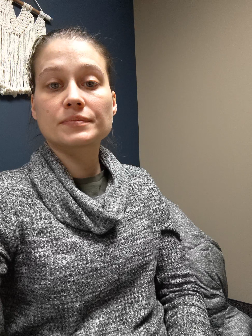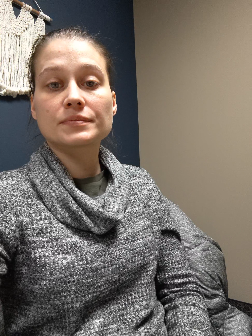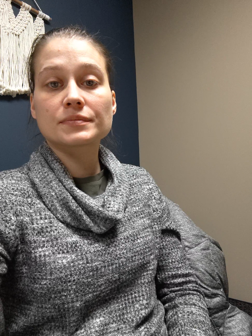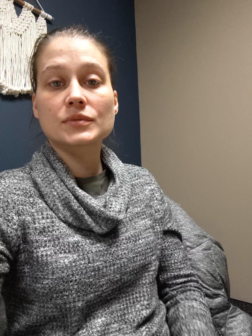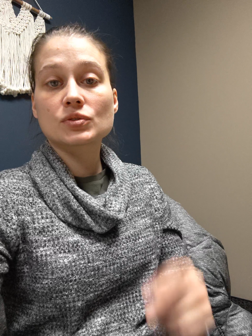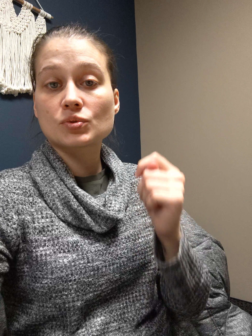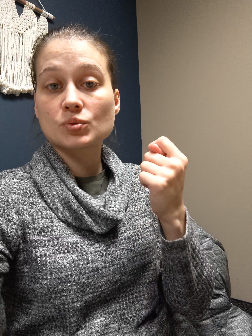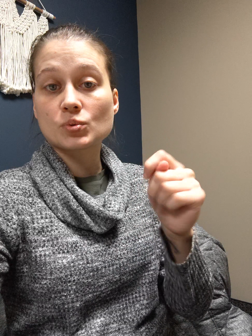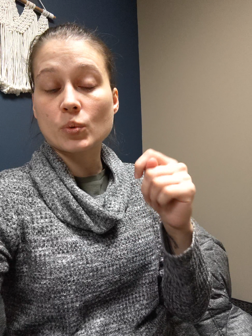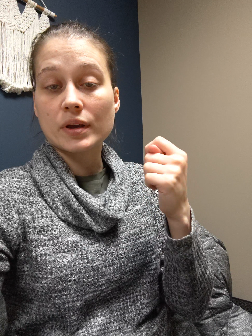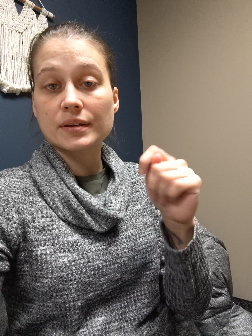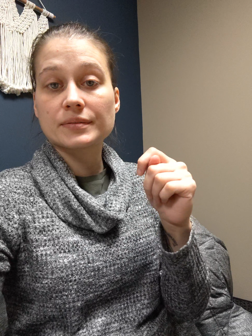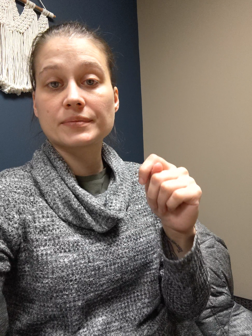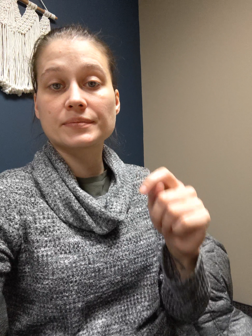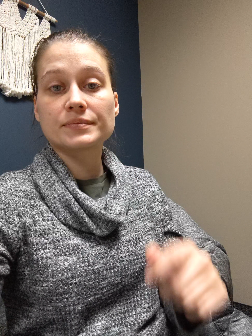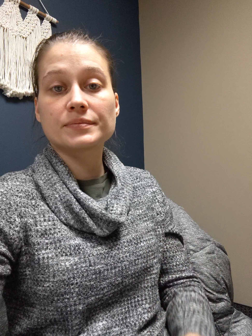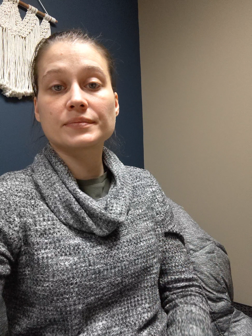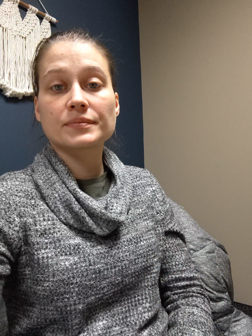toy